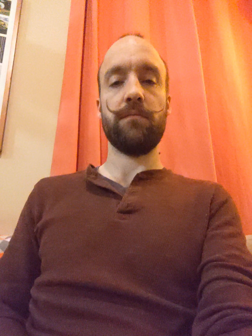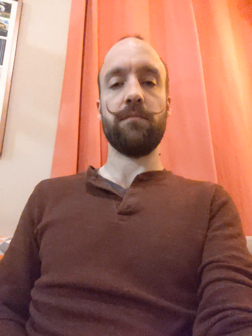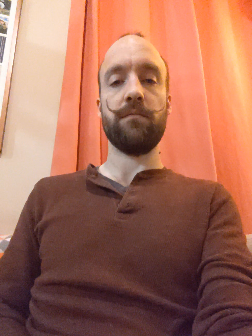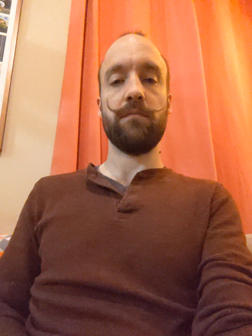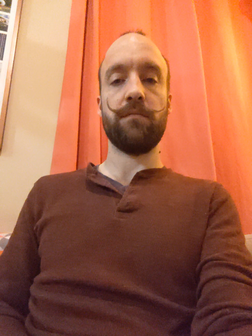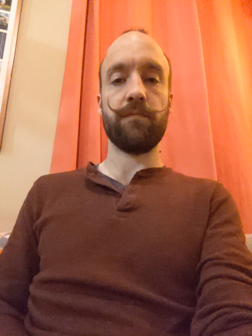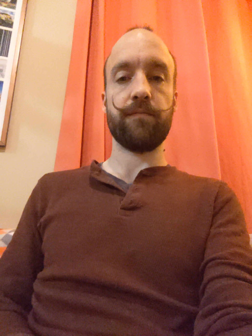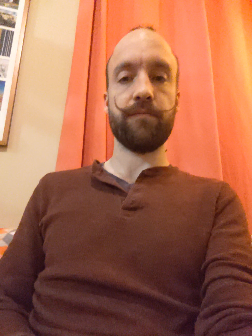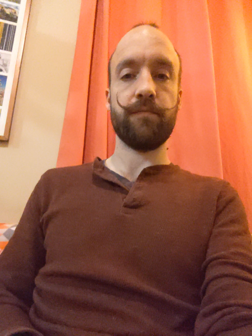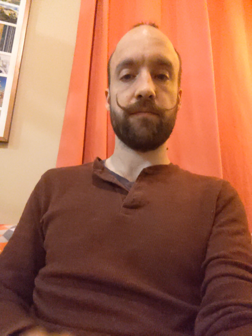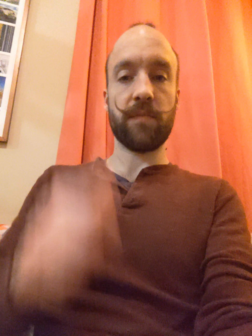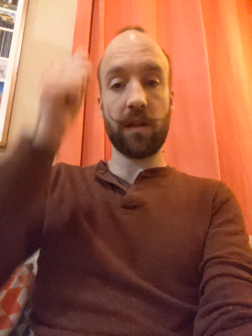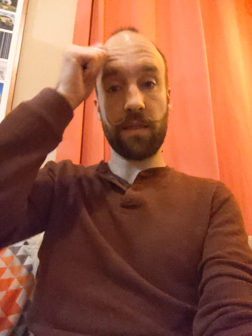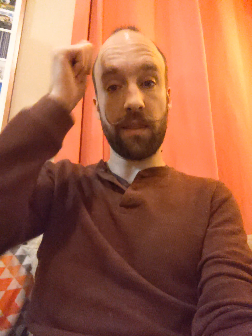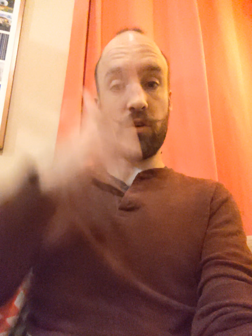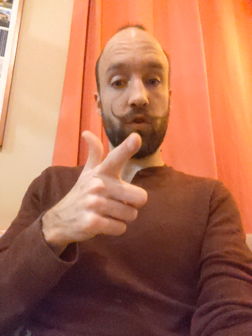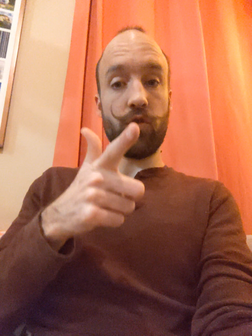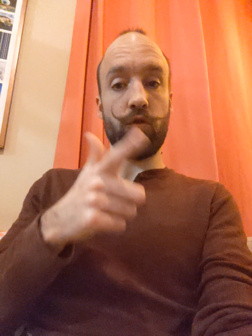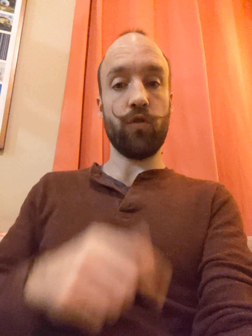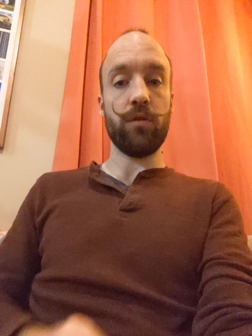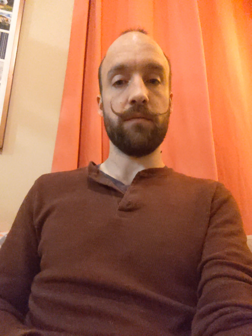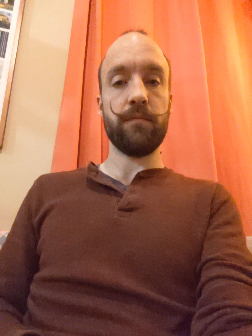brother